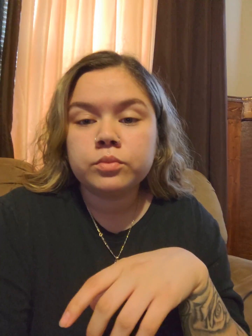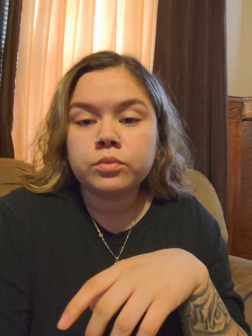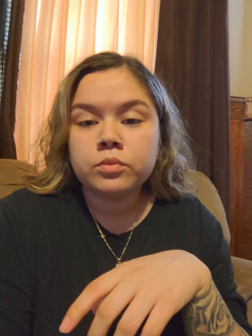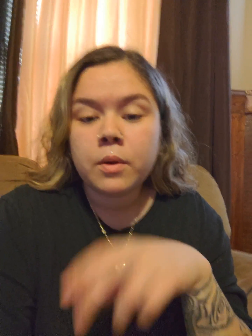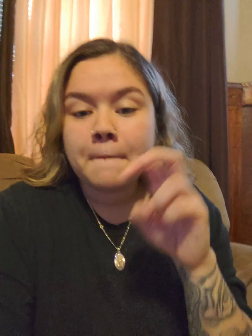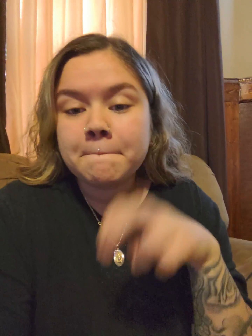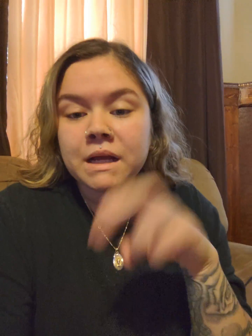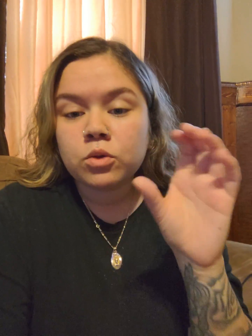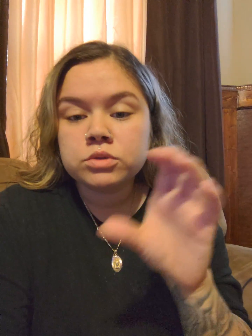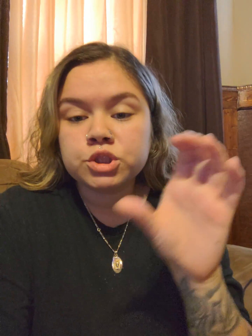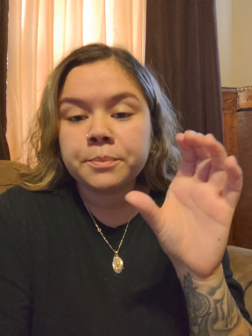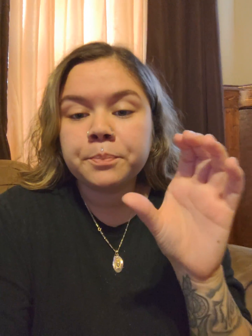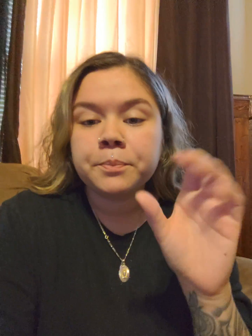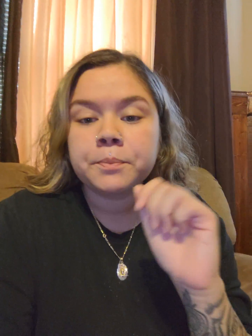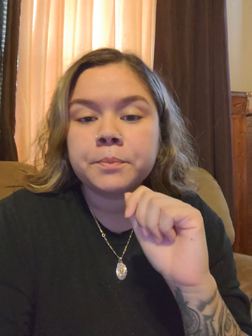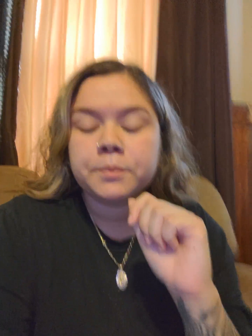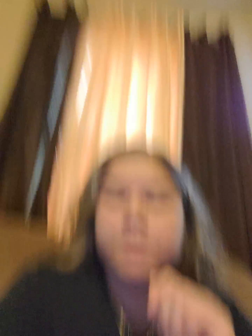potato chip